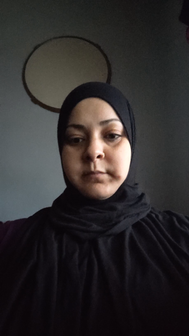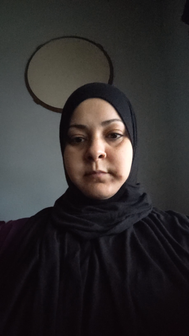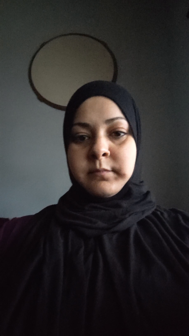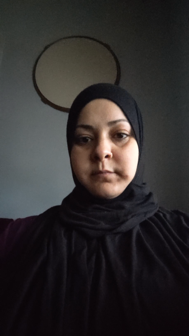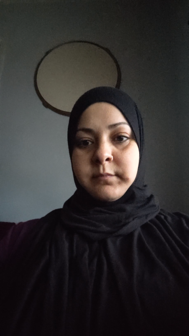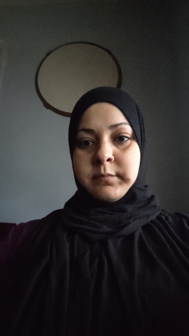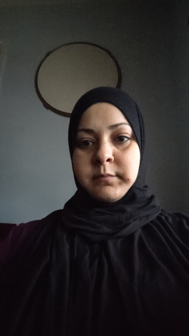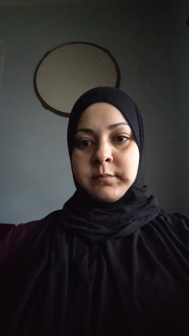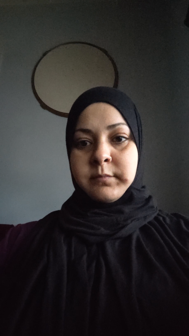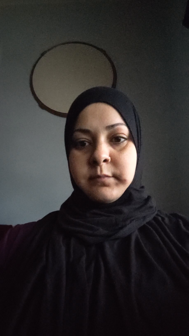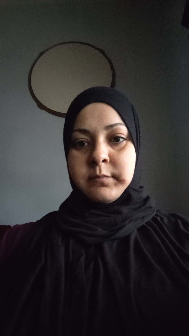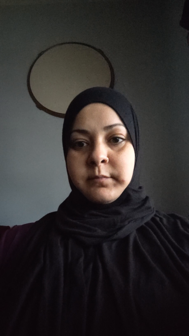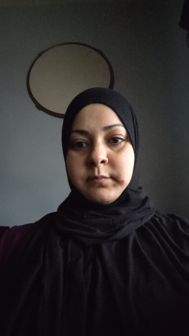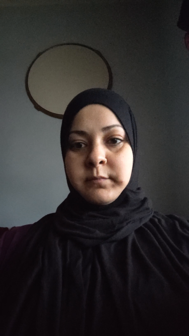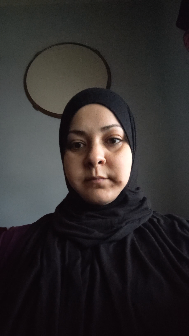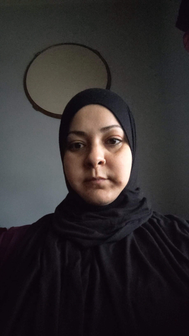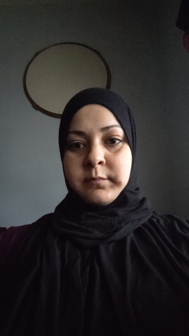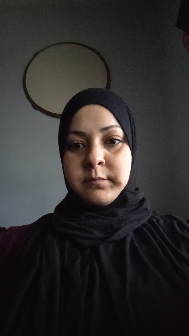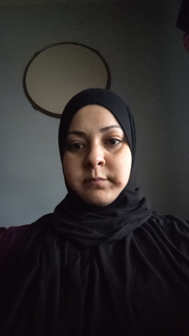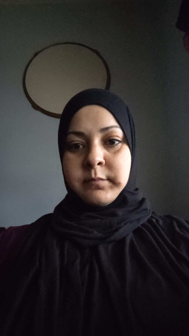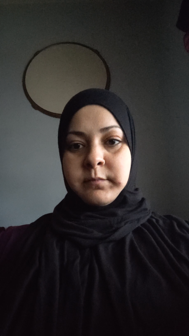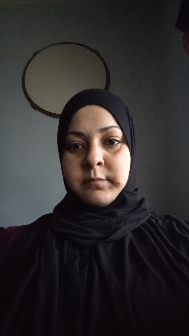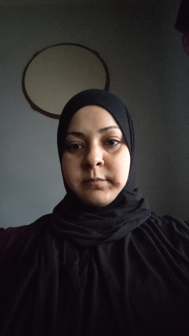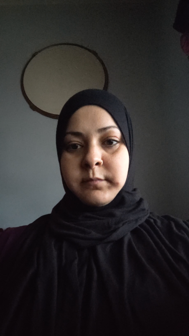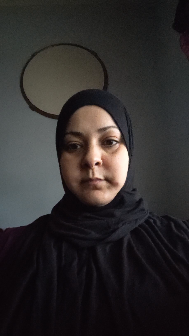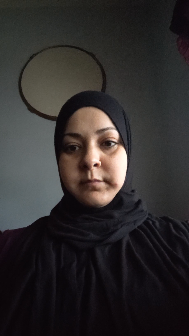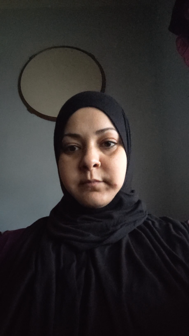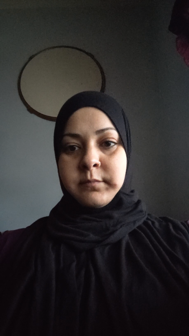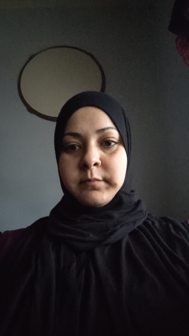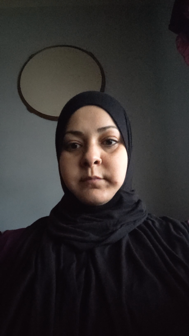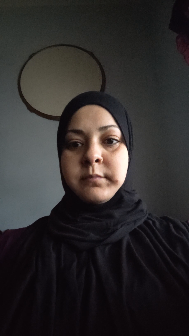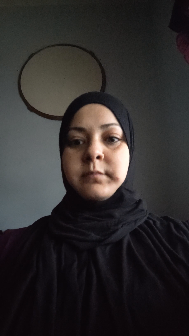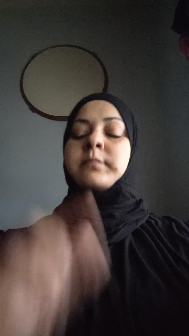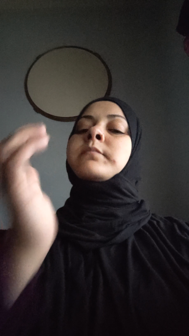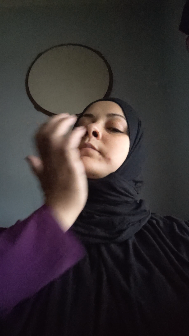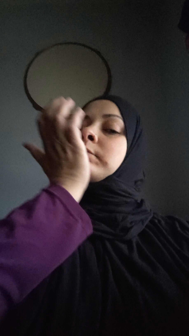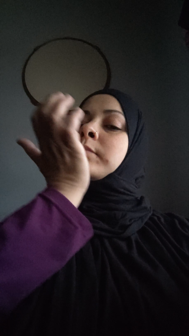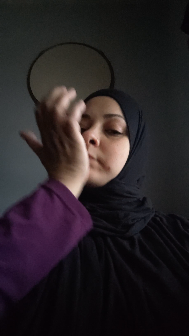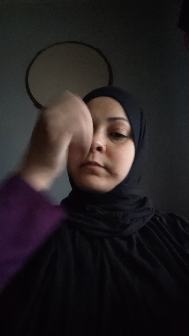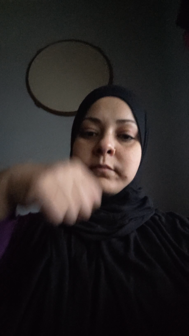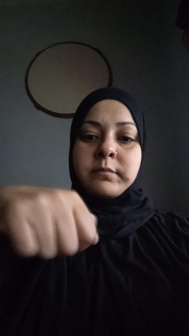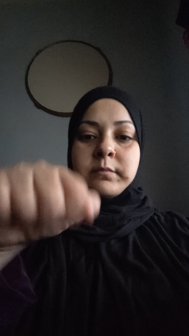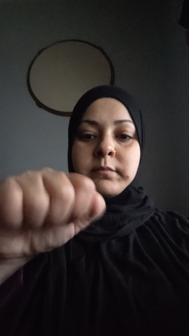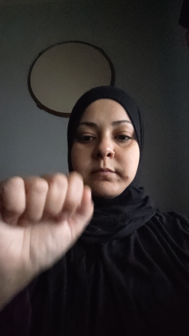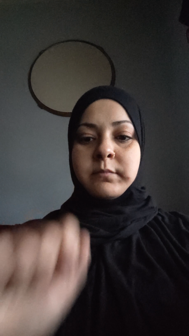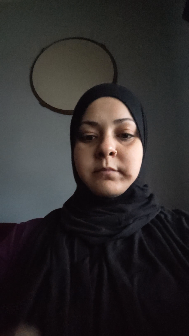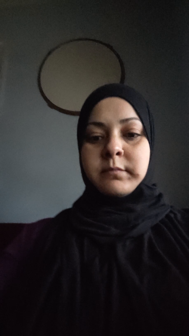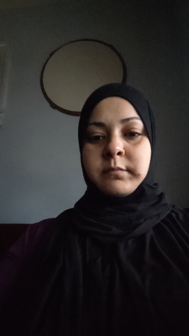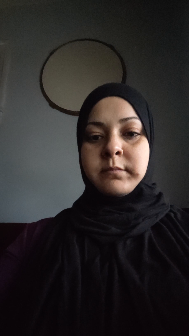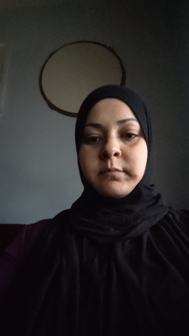lawn mower